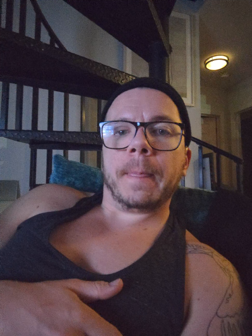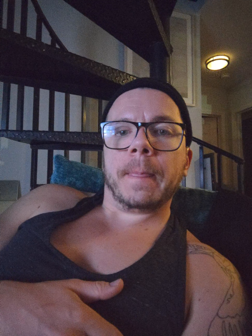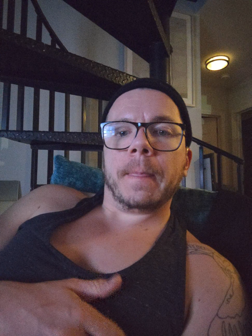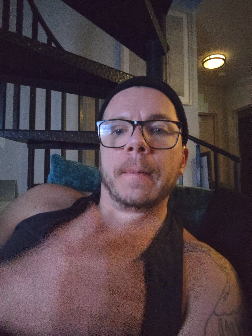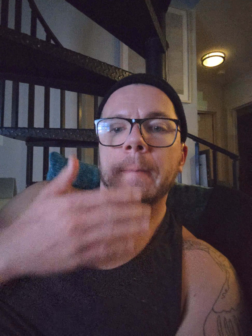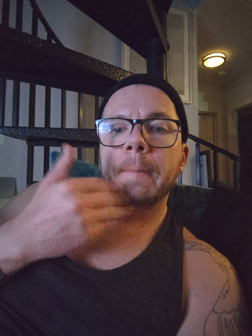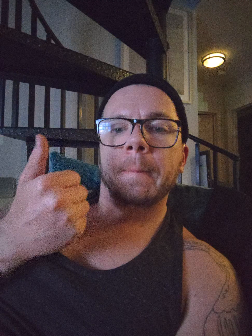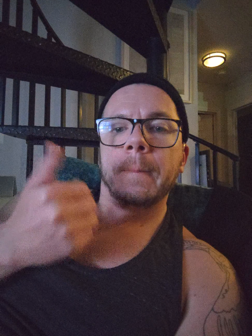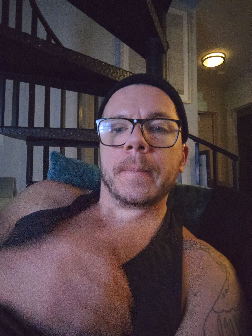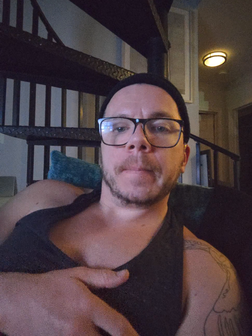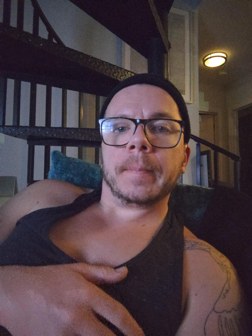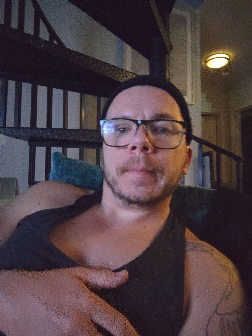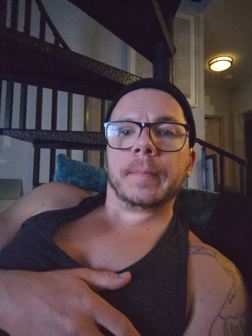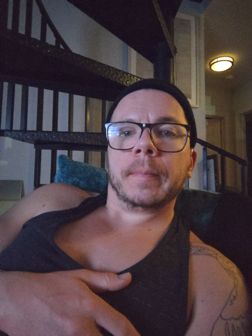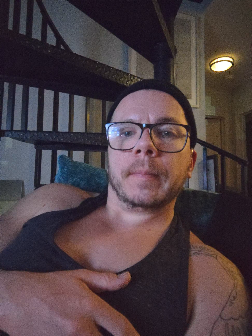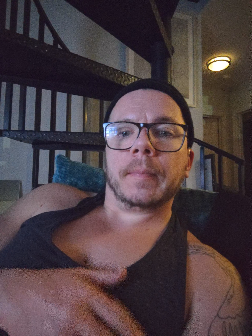better